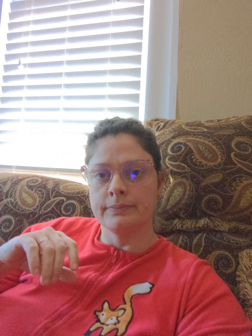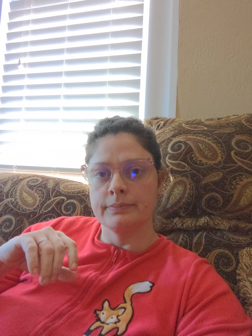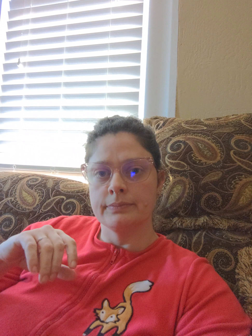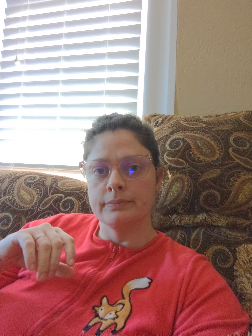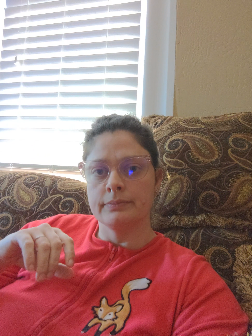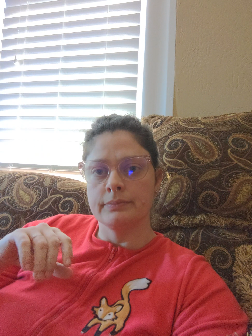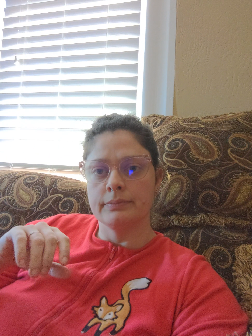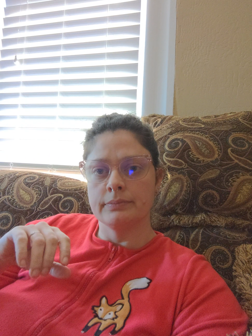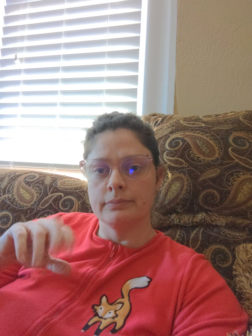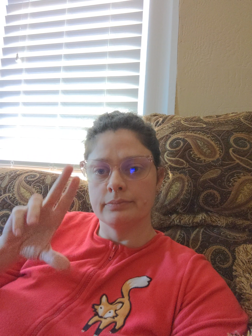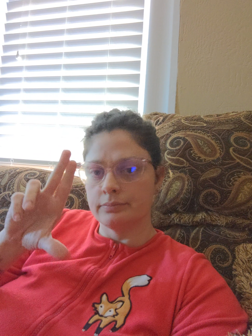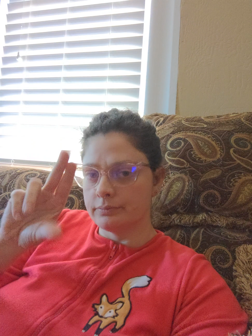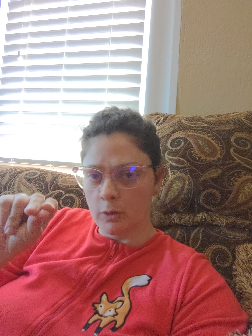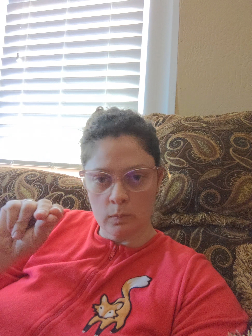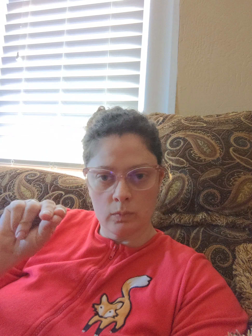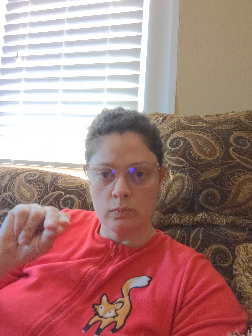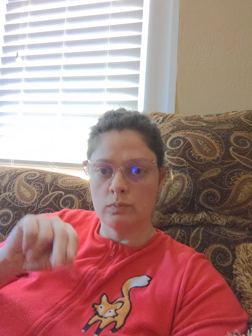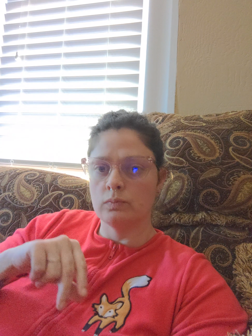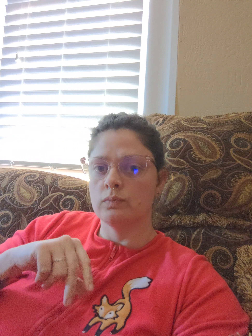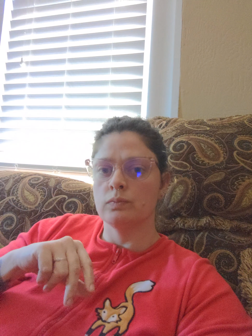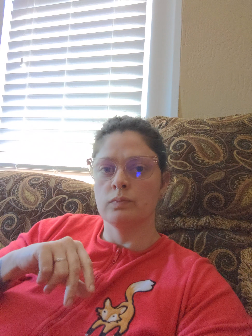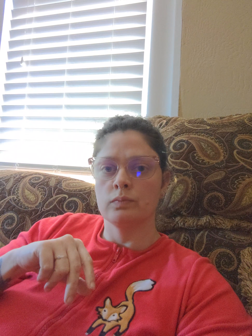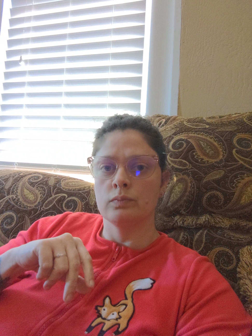no